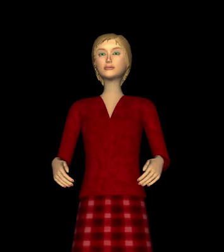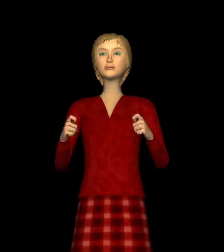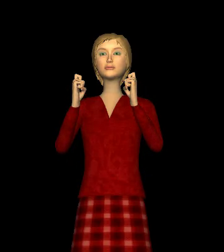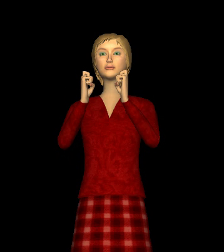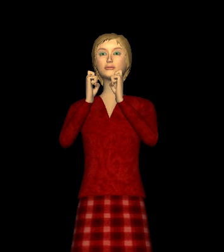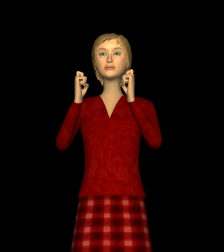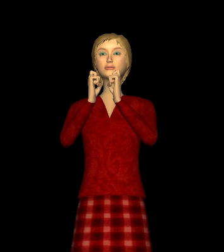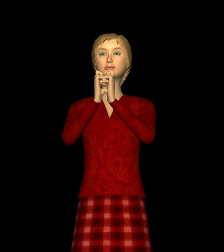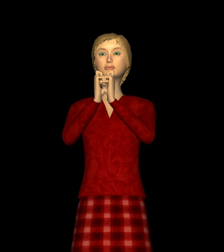كهربائي